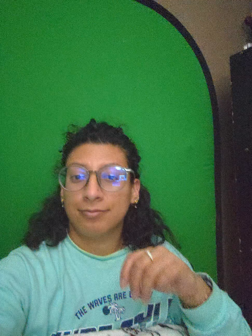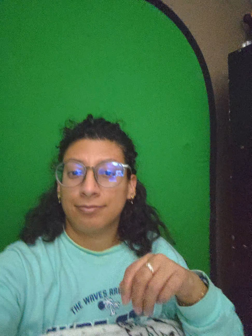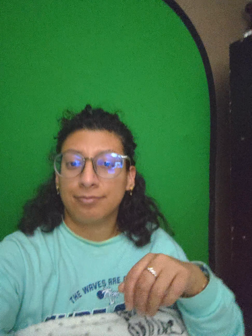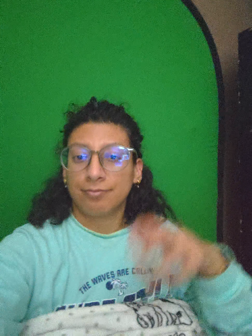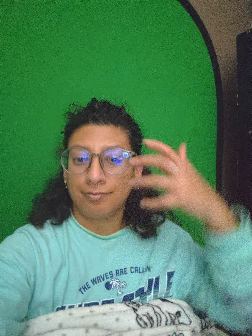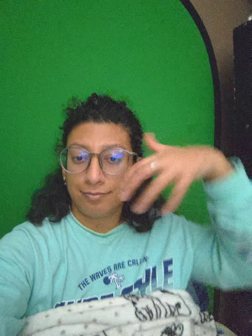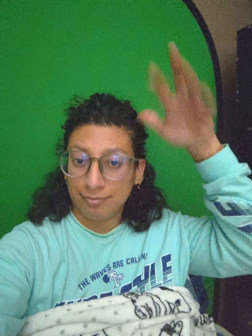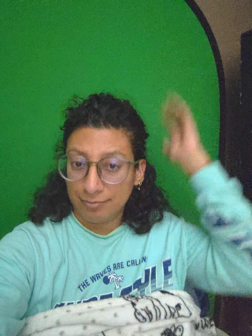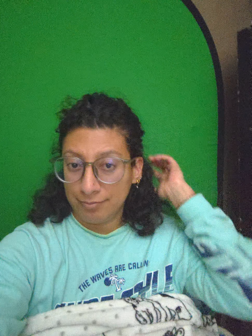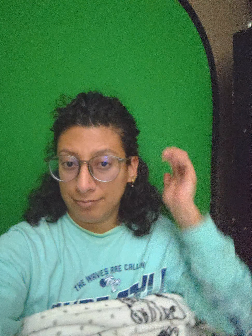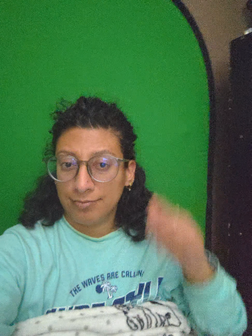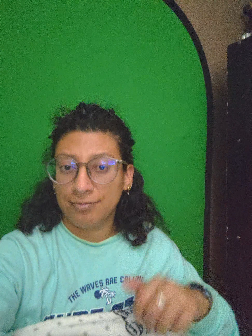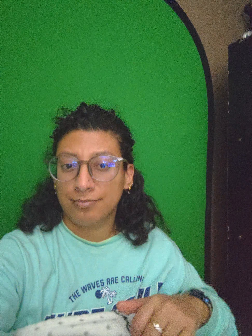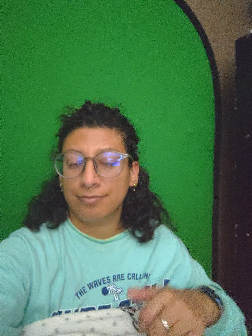lion